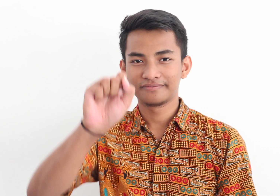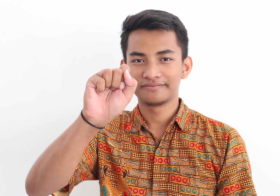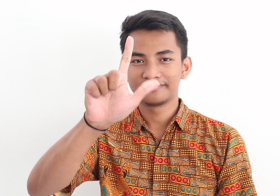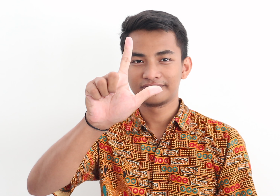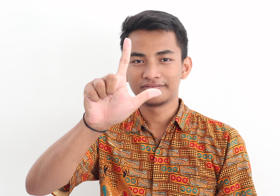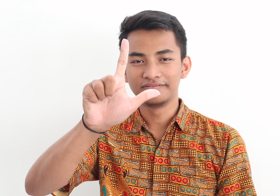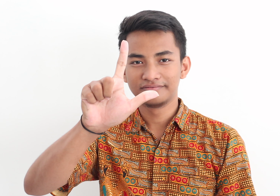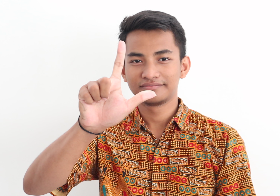L